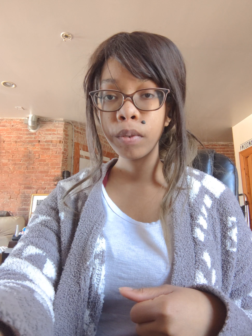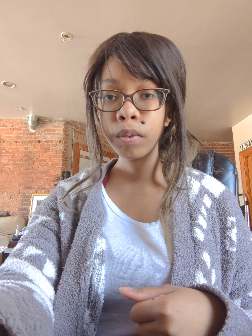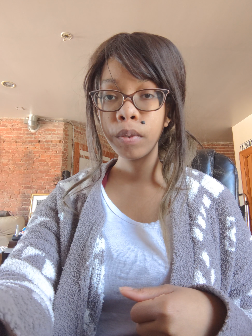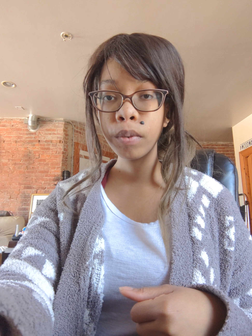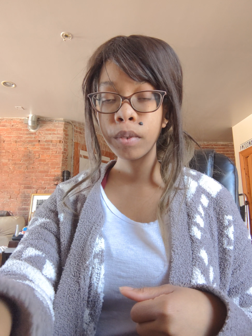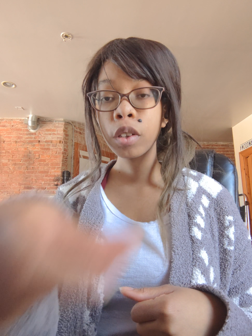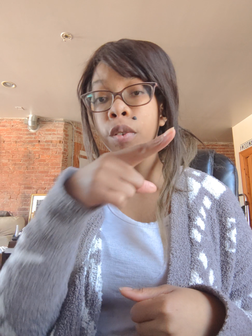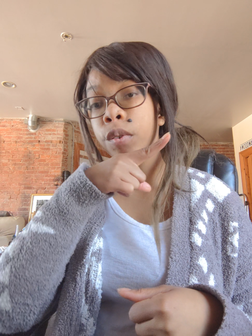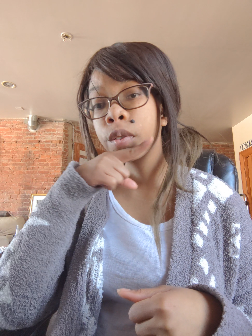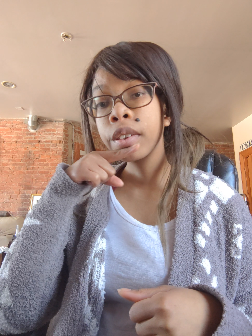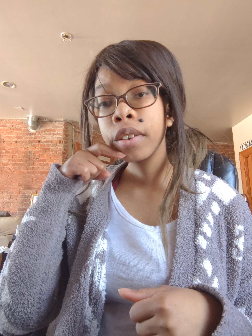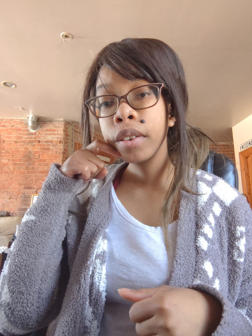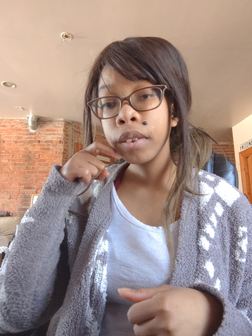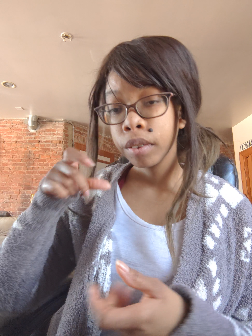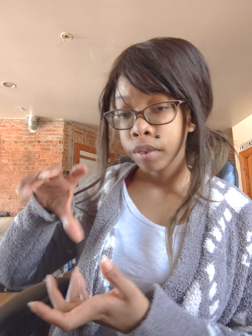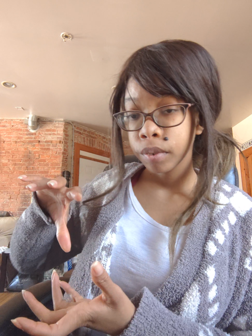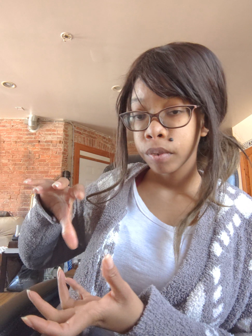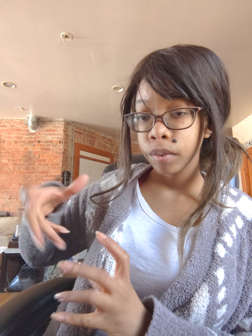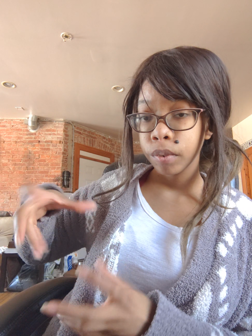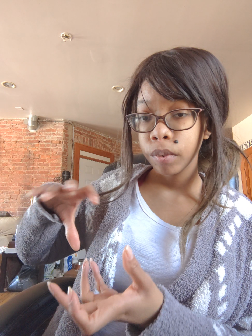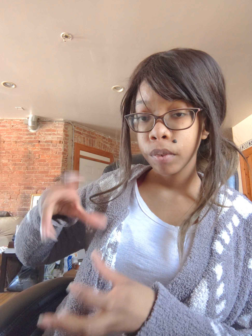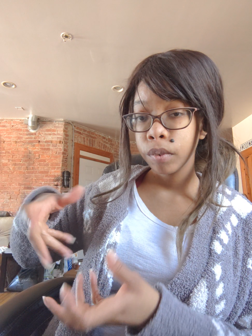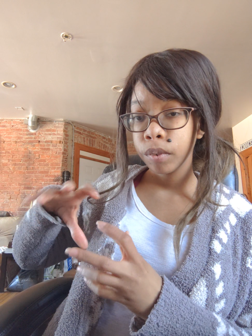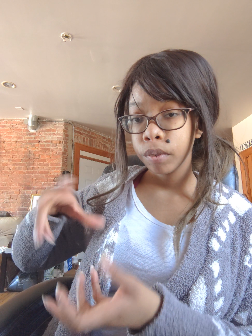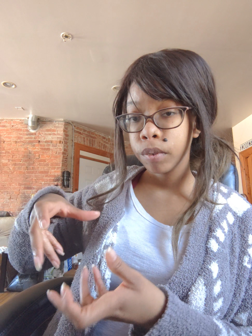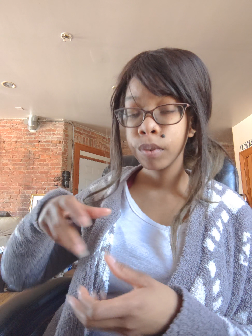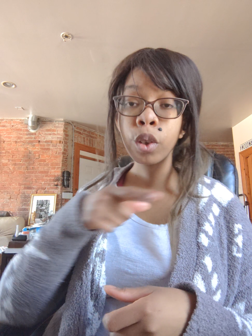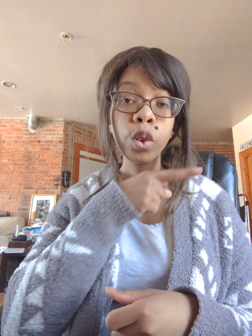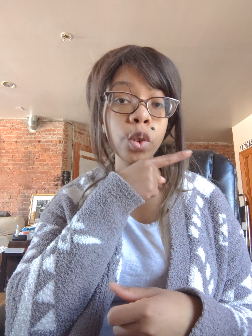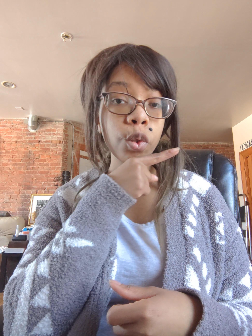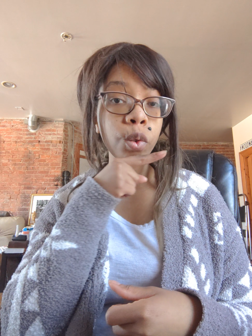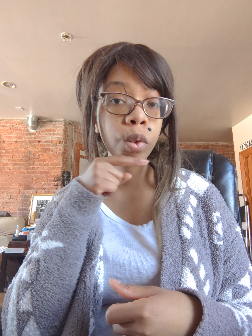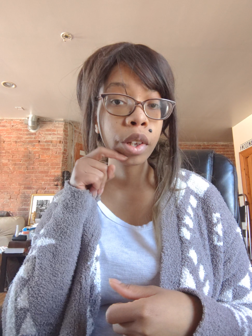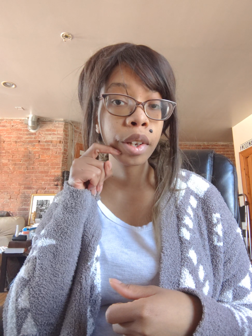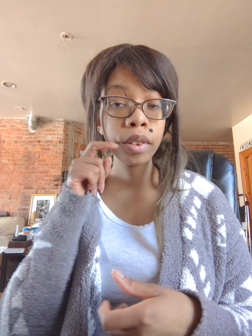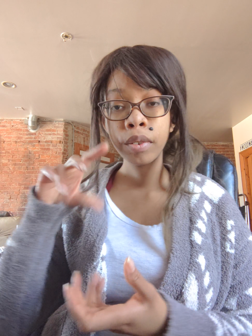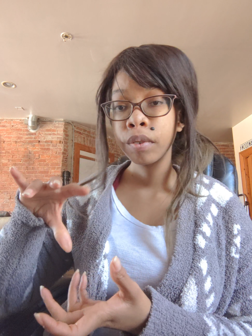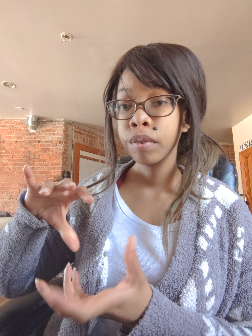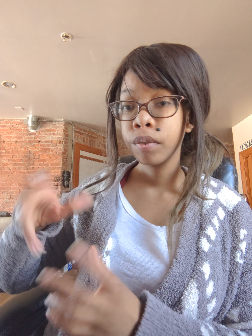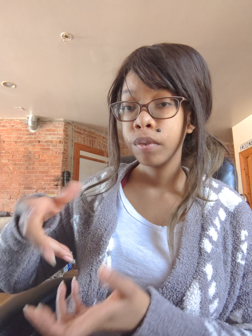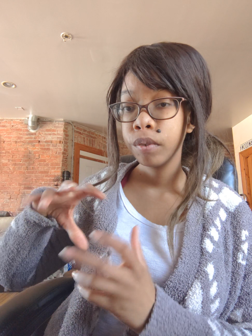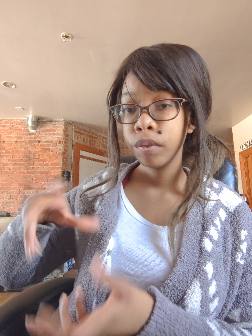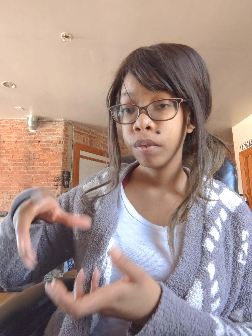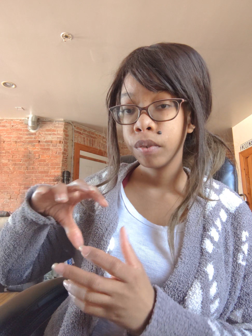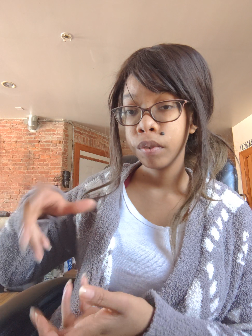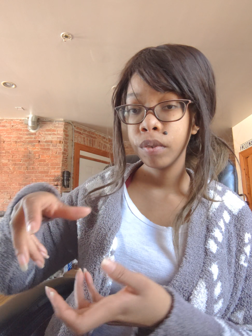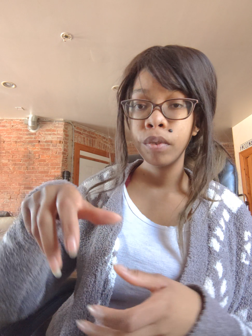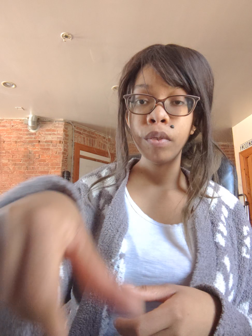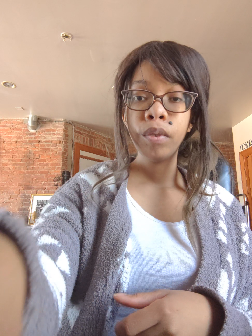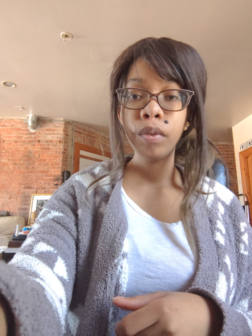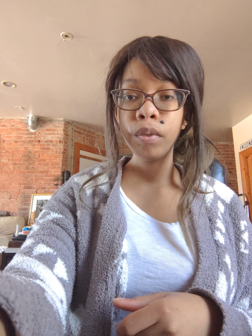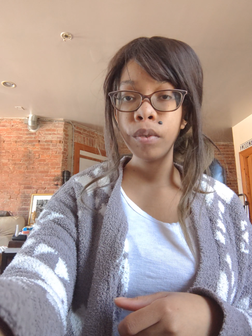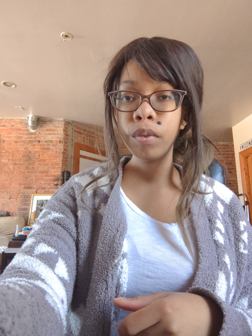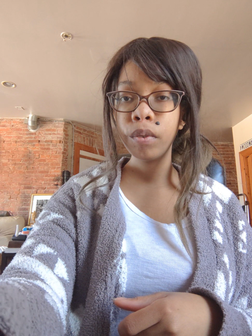dryer